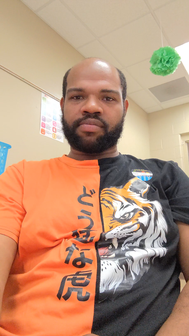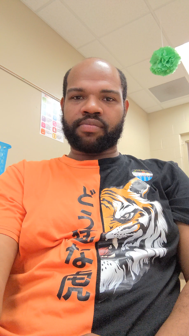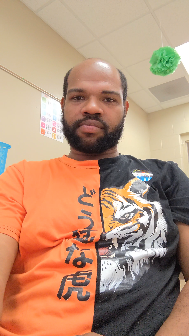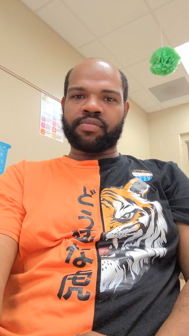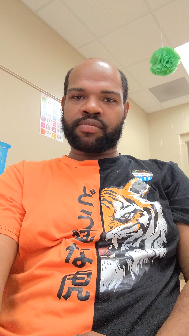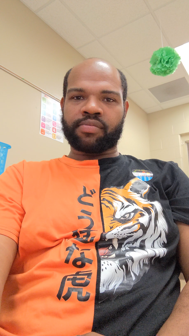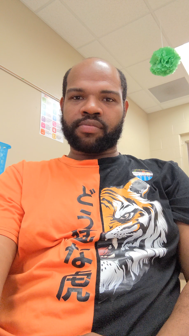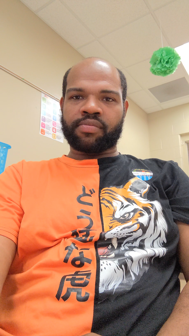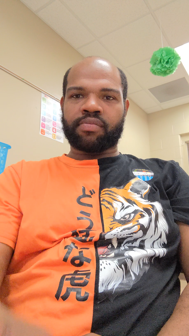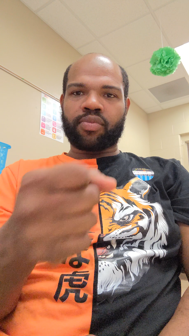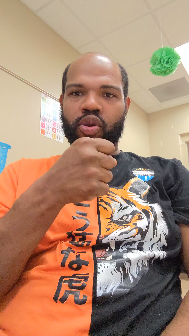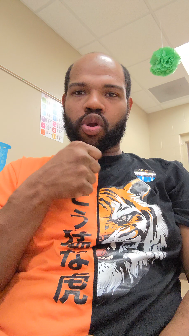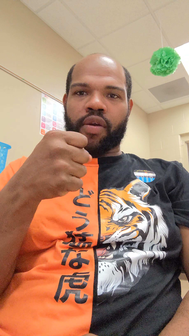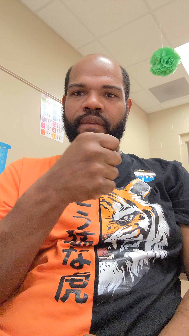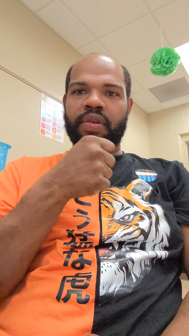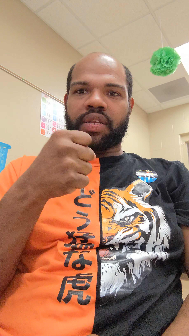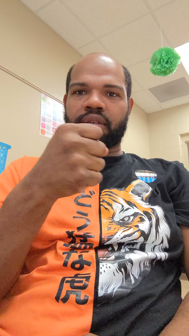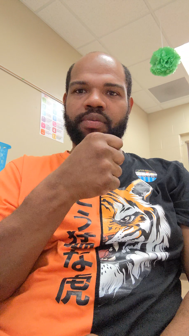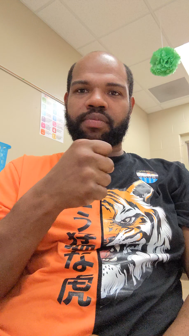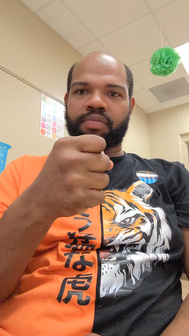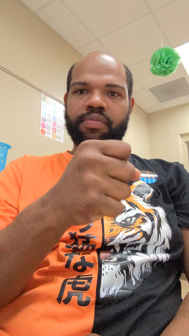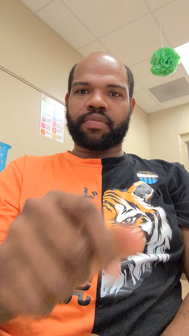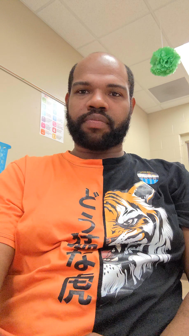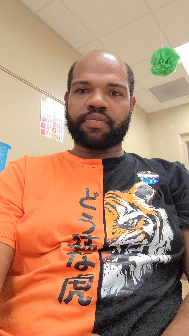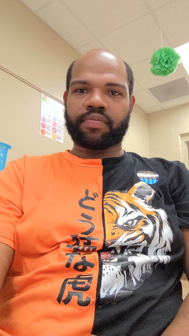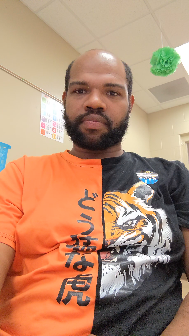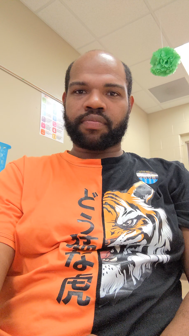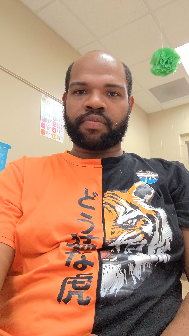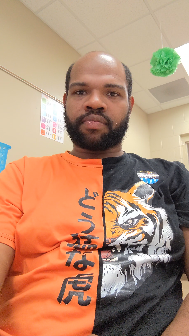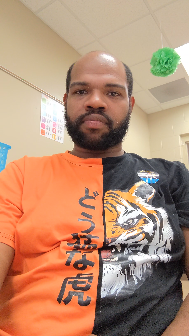coffee